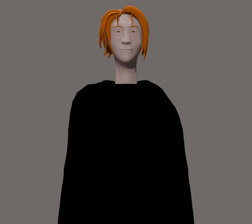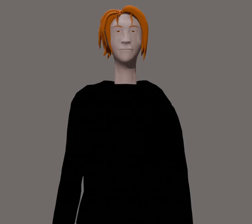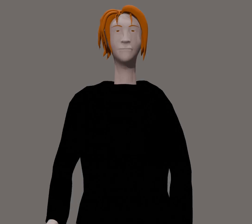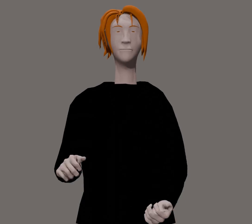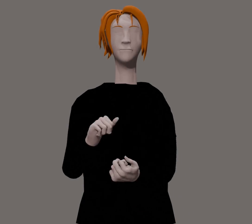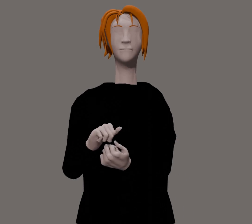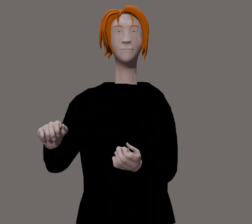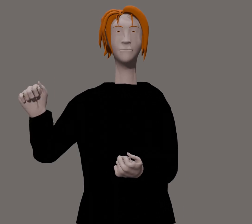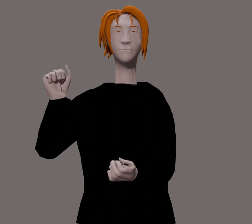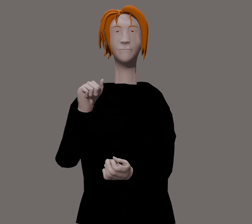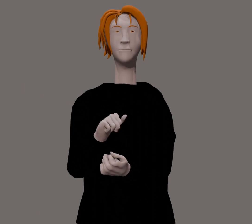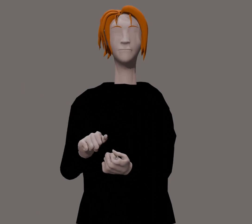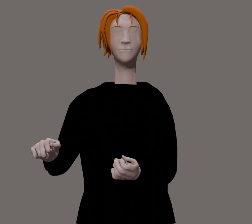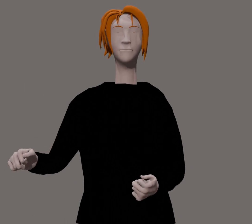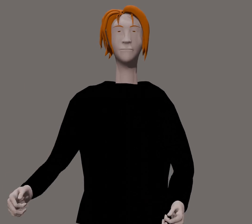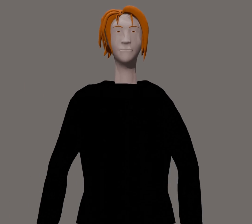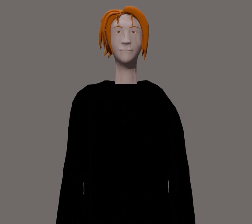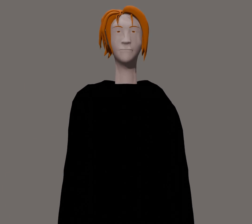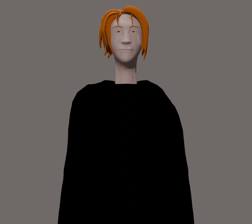Clean